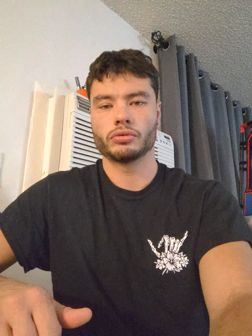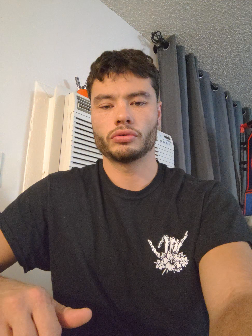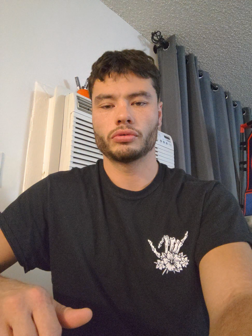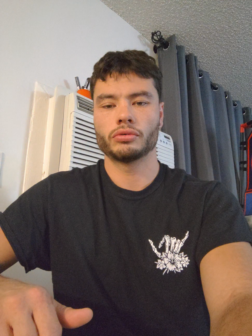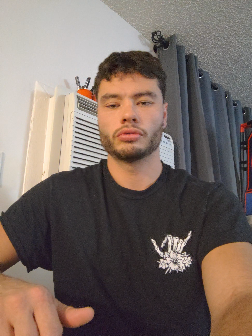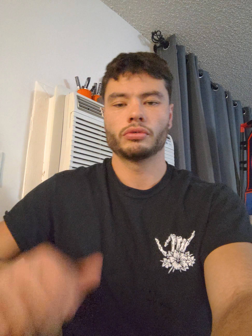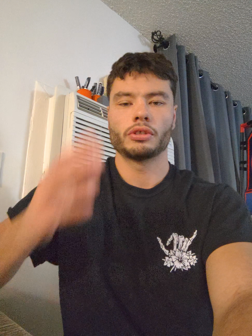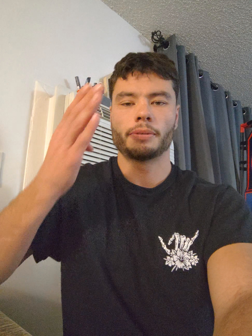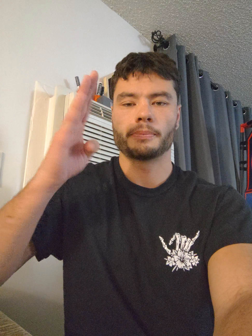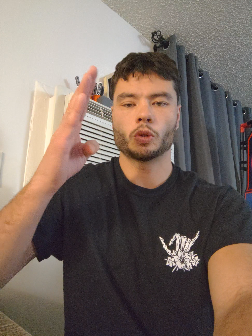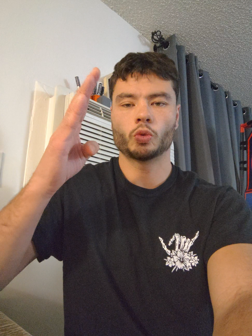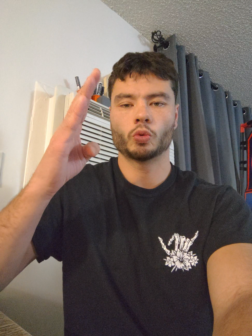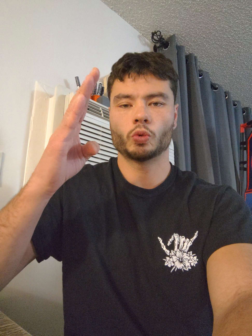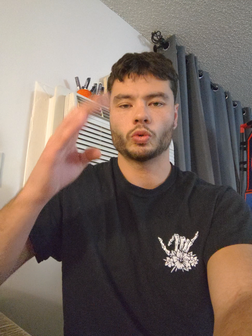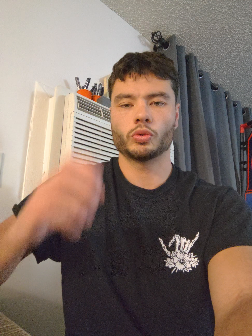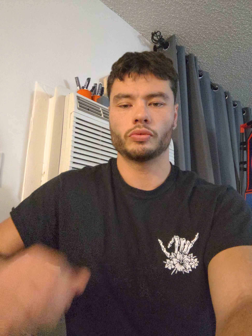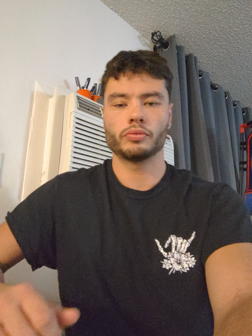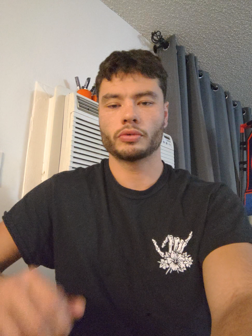blue